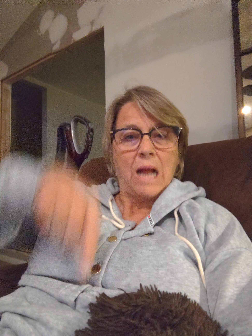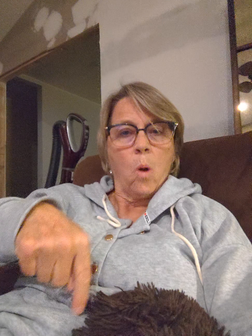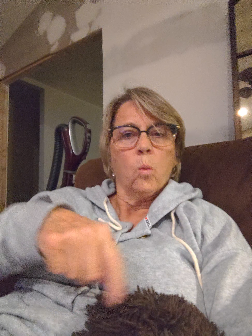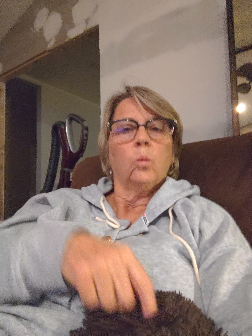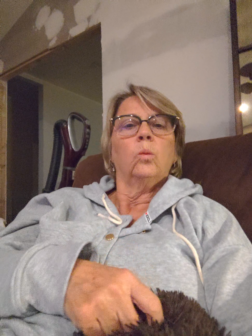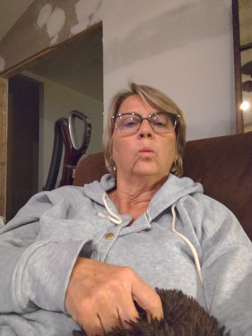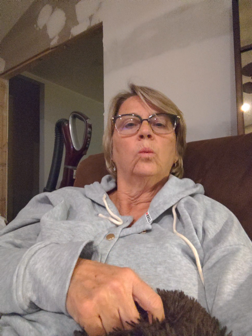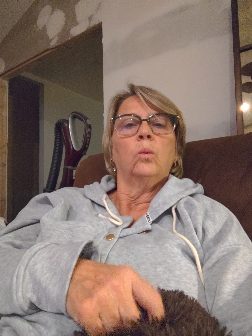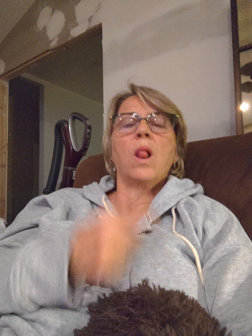down